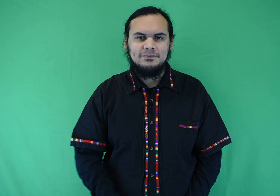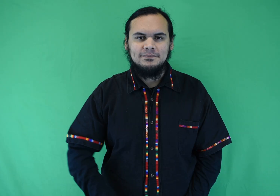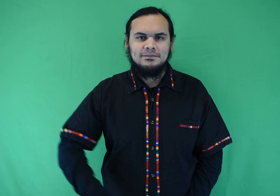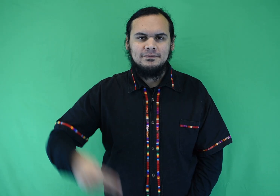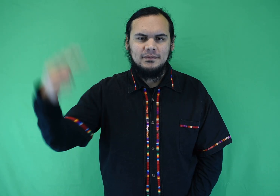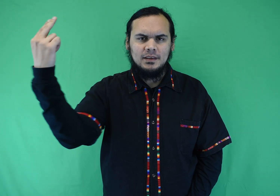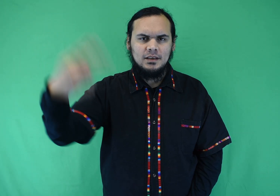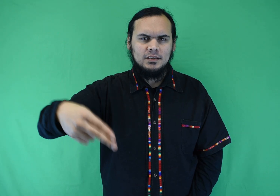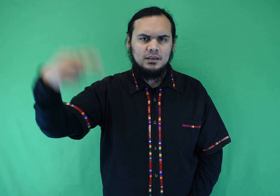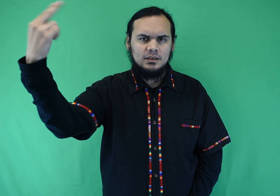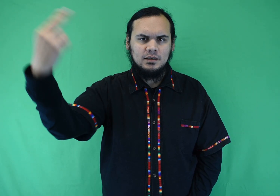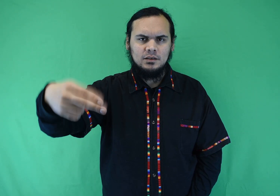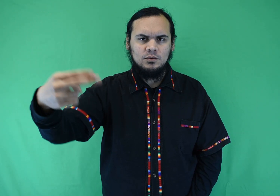necesitar